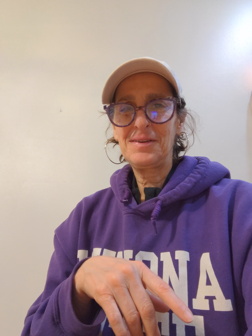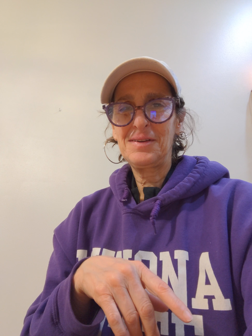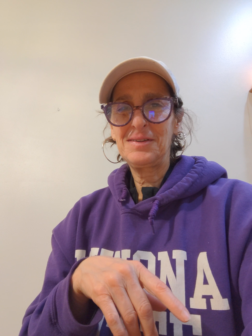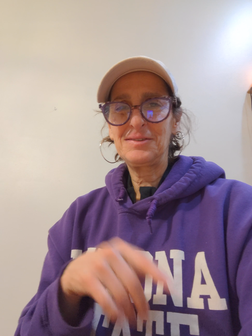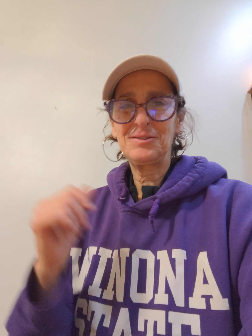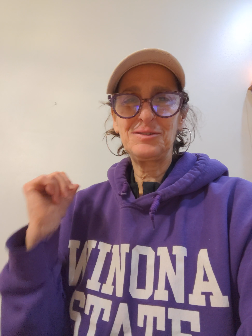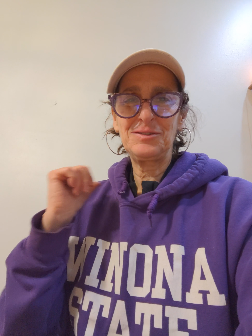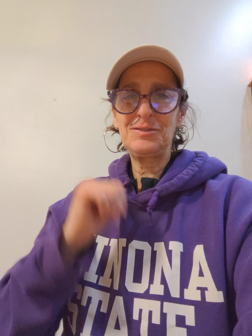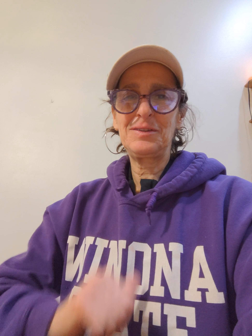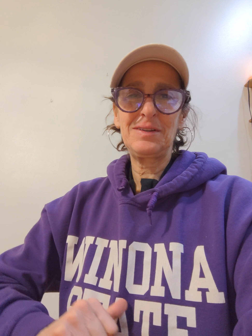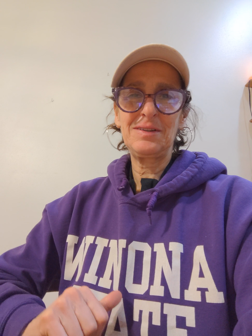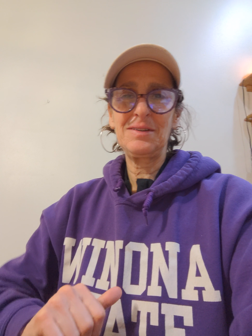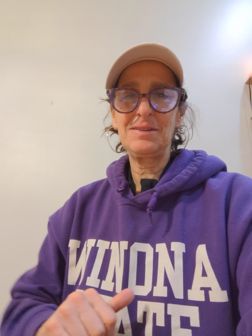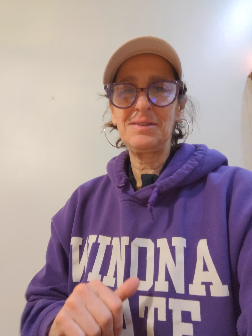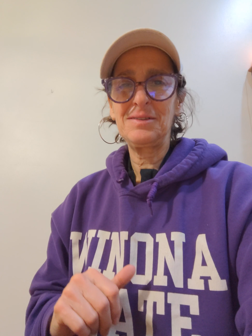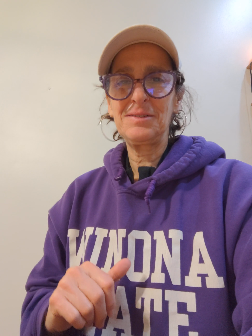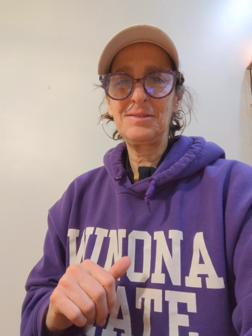jacket